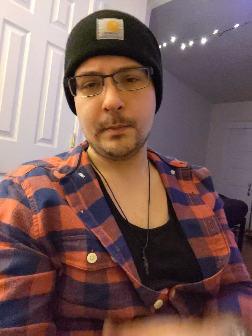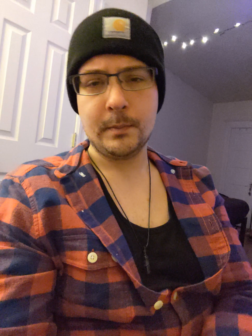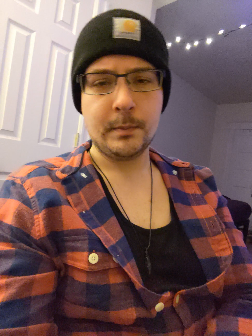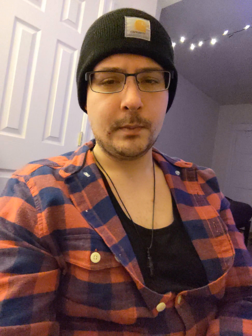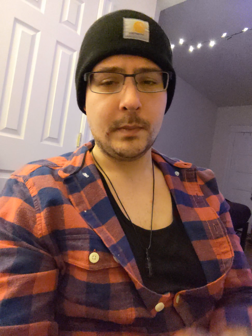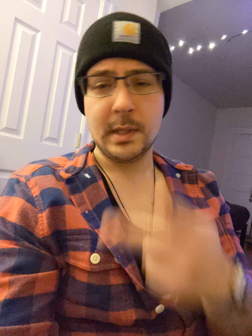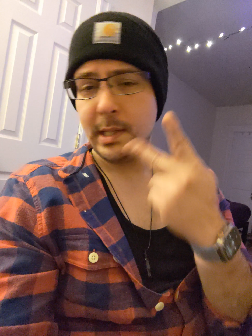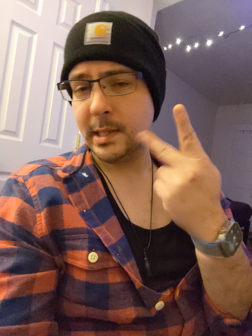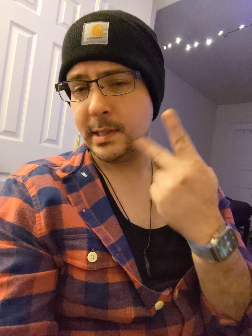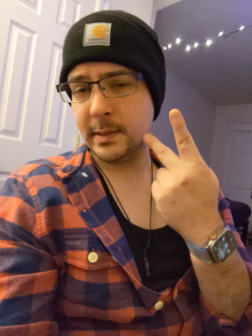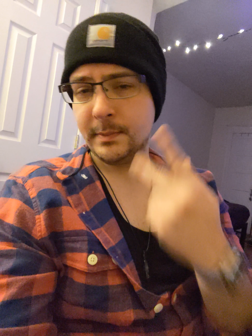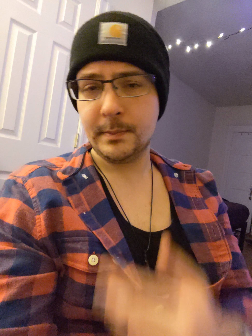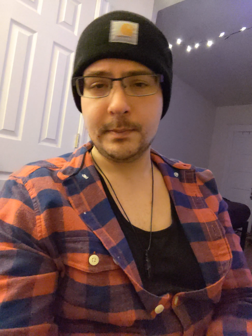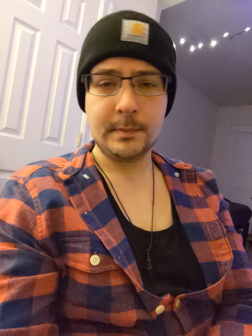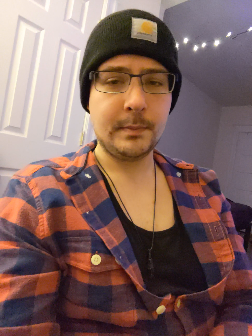kitty